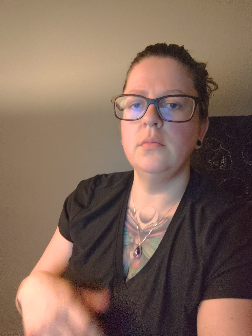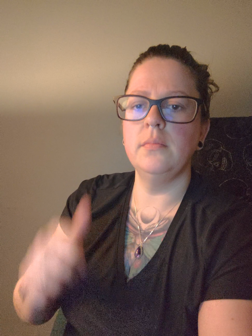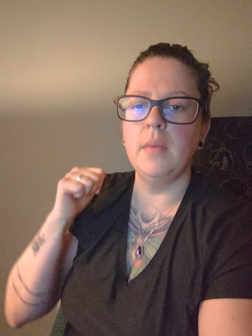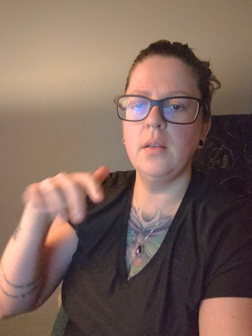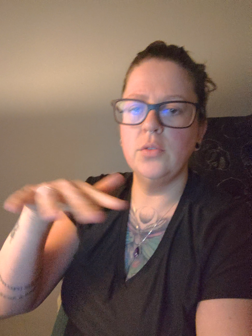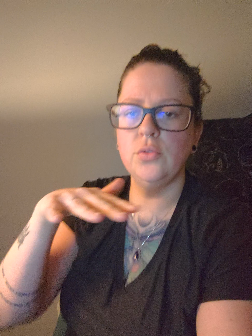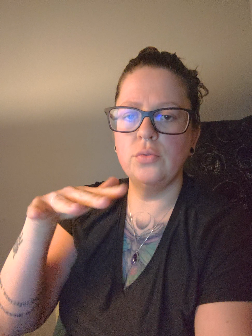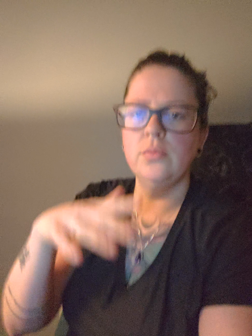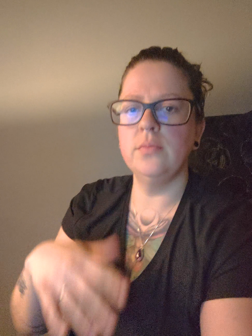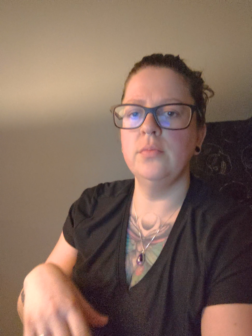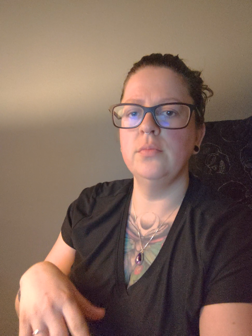backyard